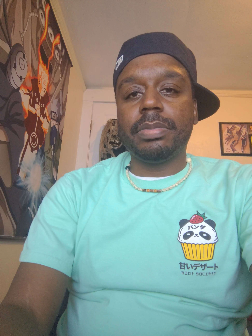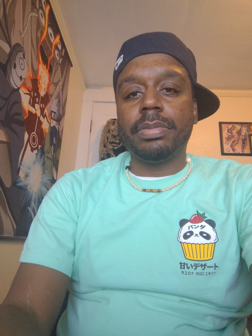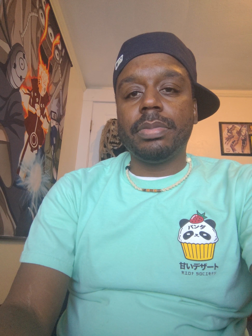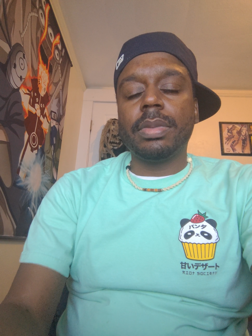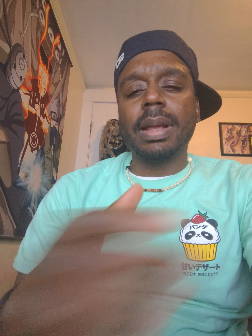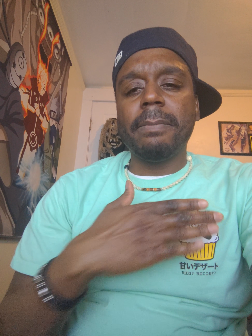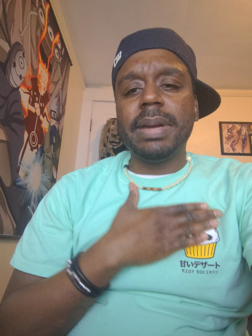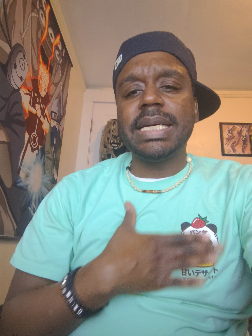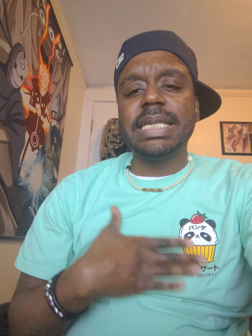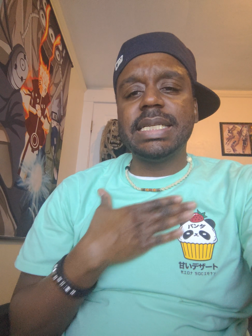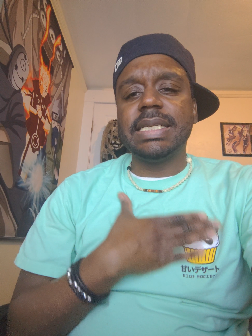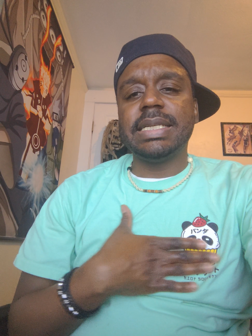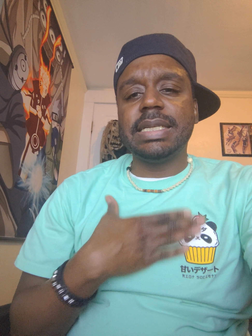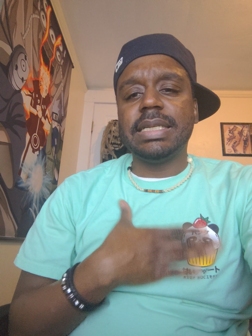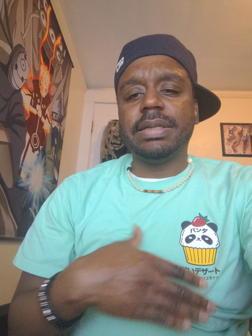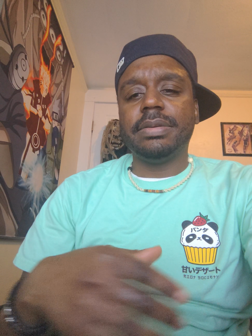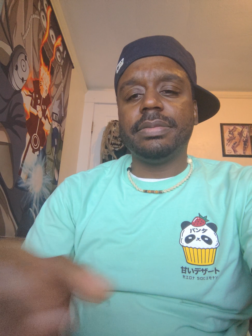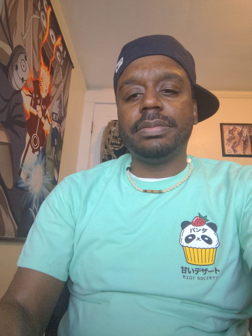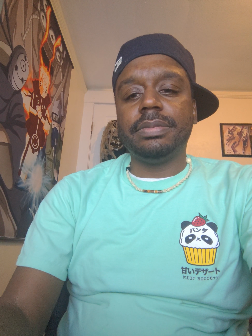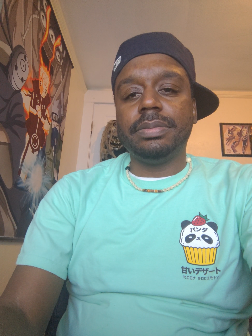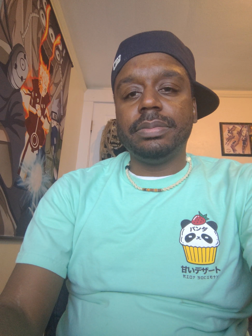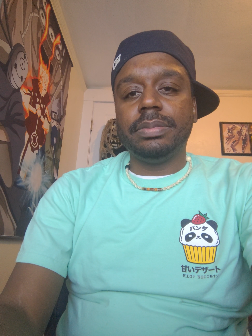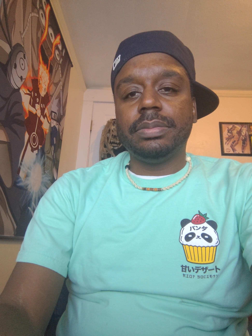please